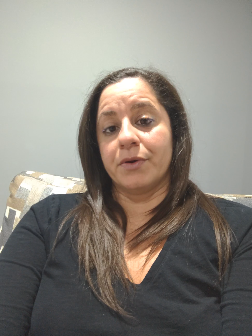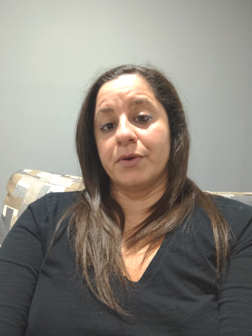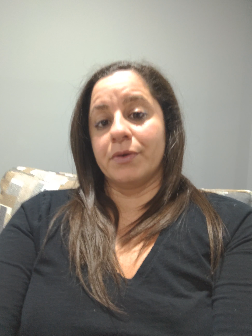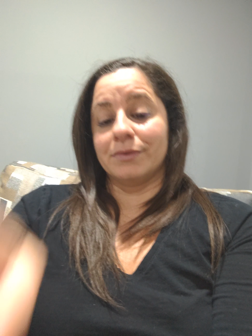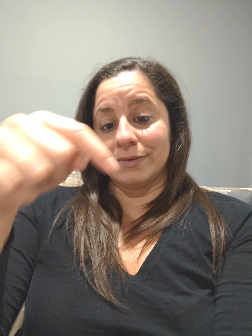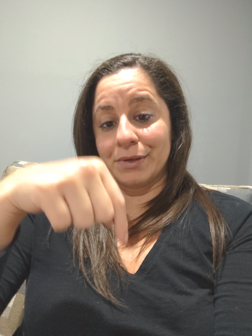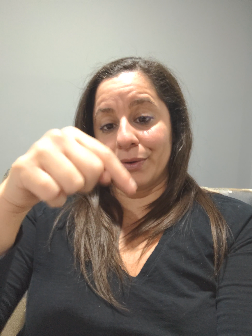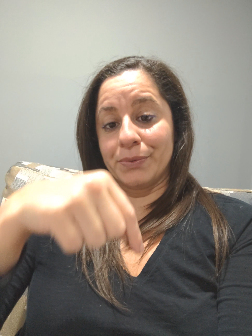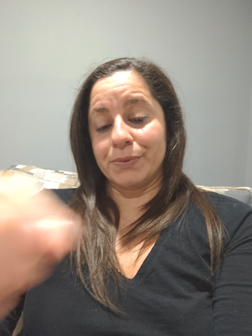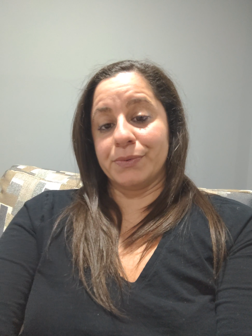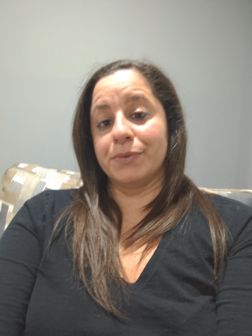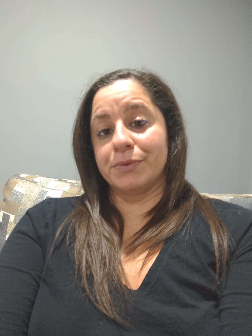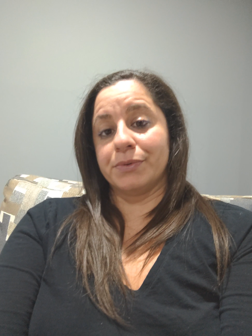down